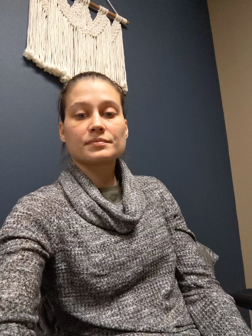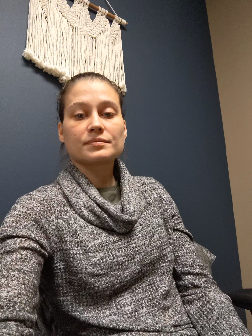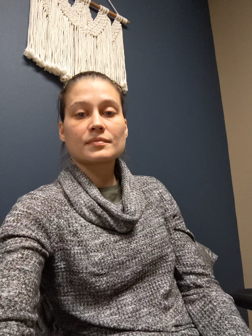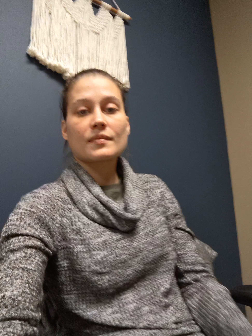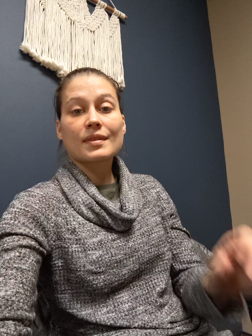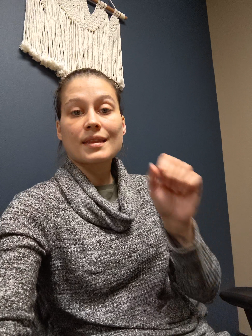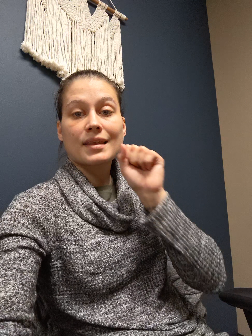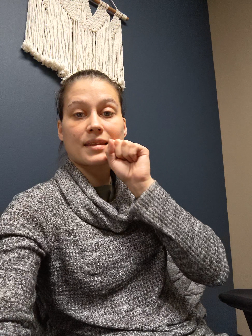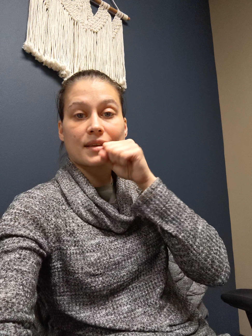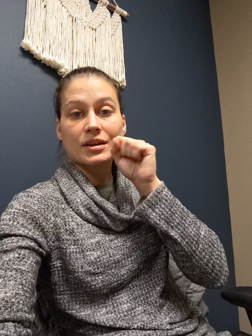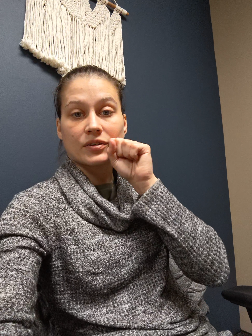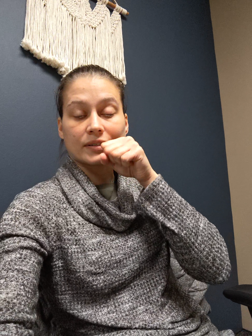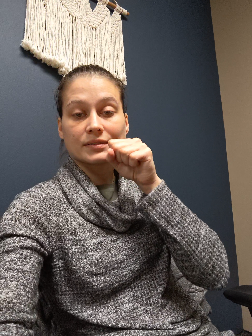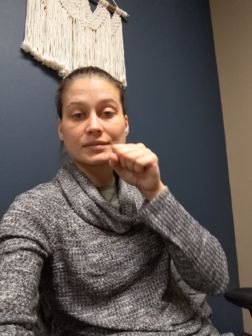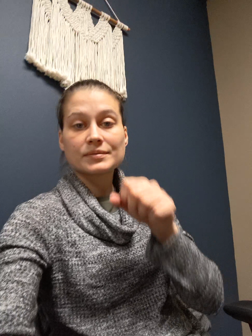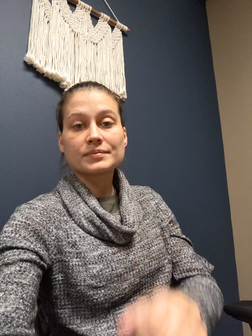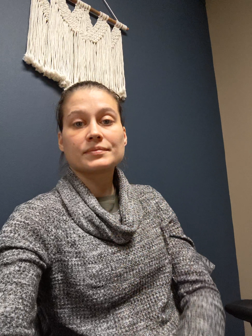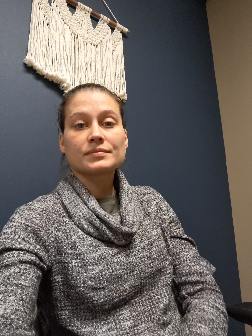carrot